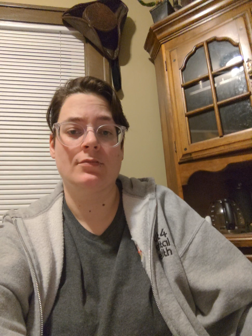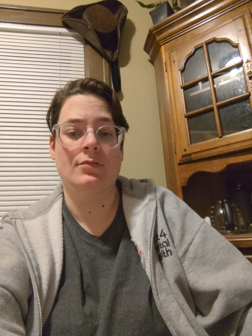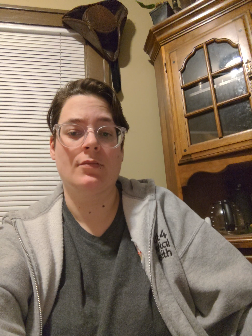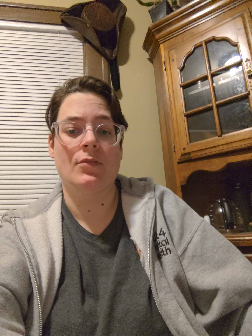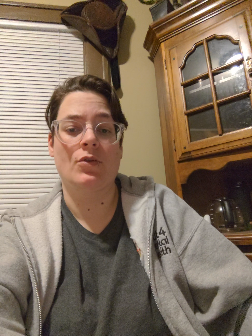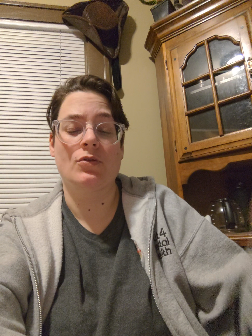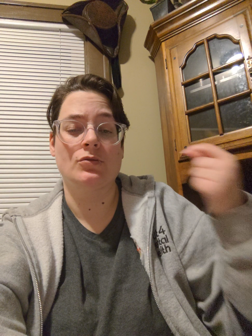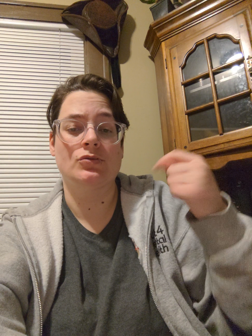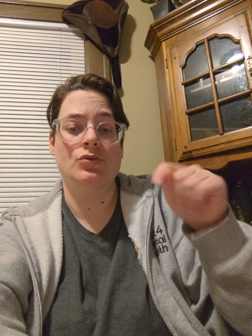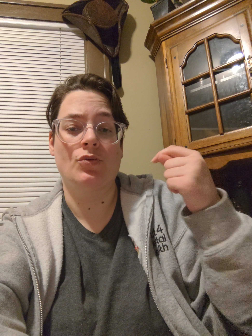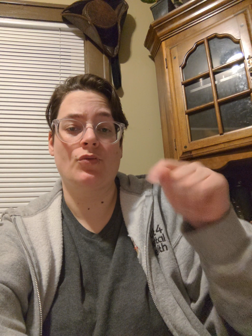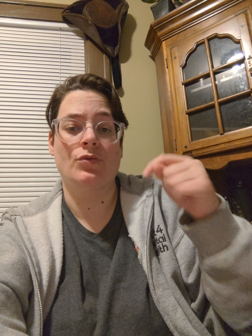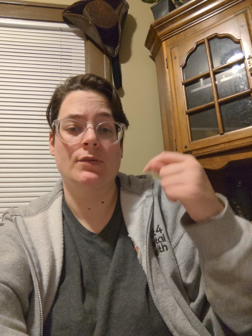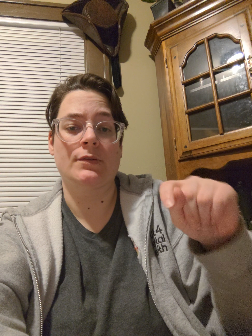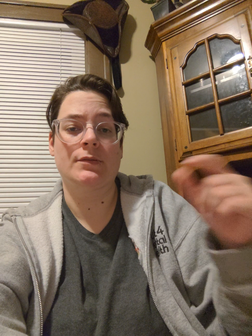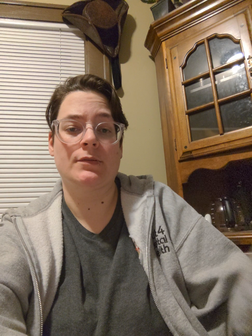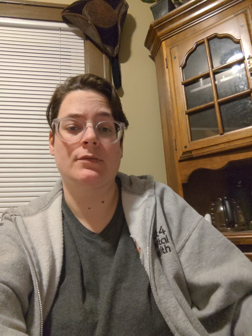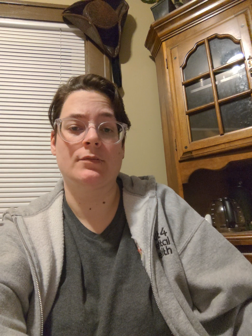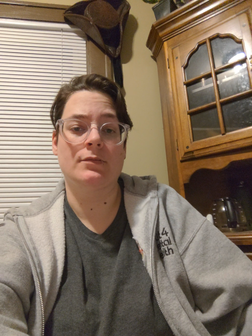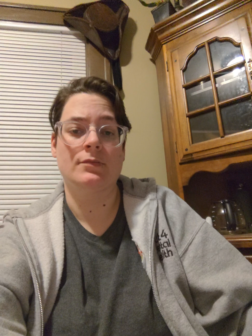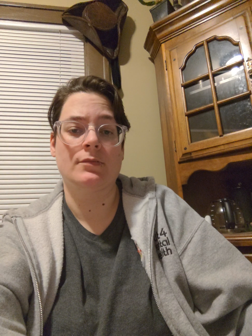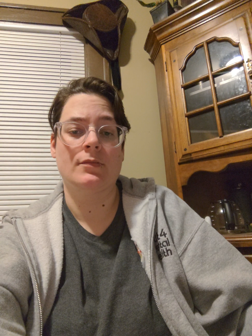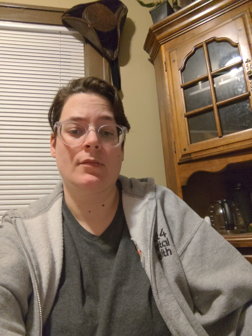toy